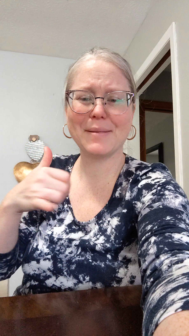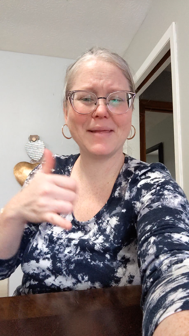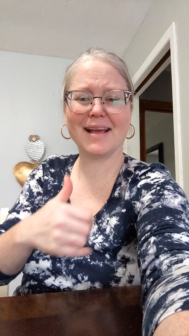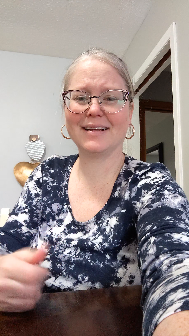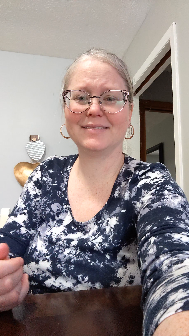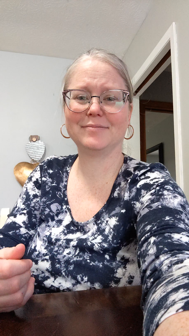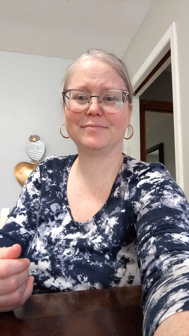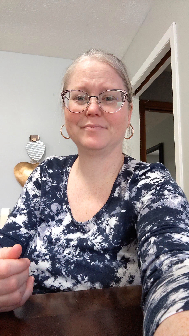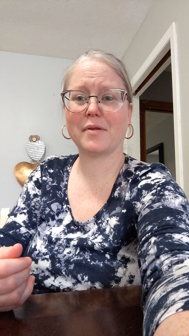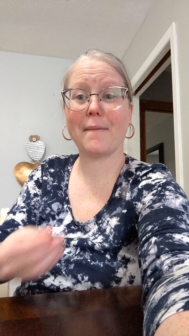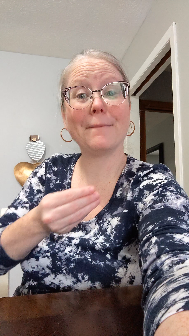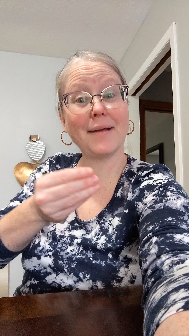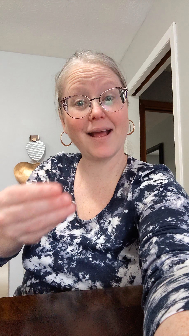buy